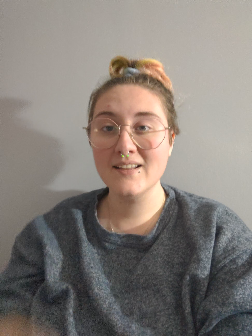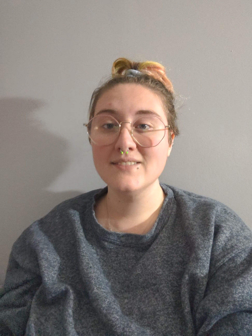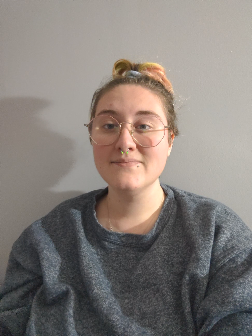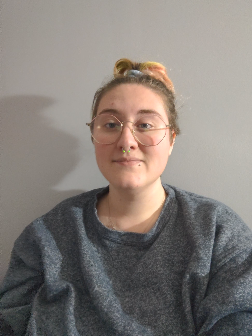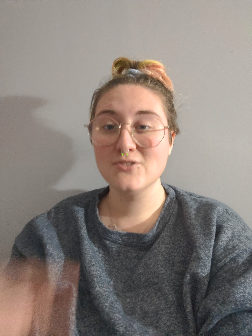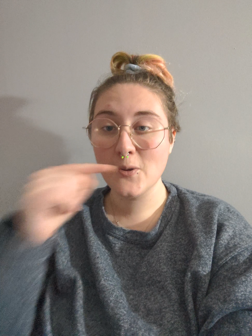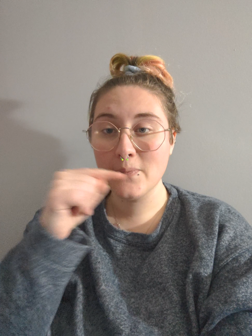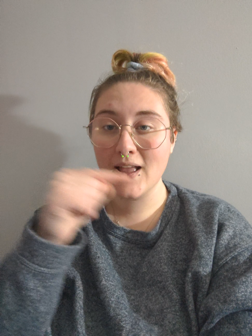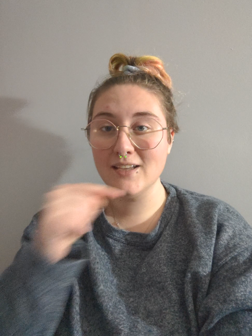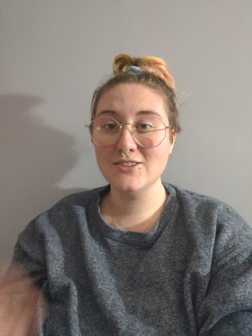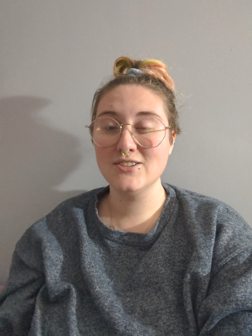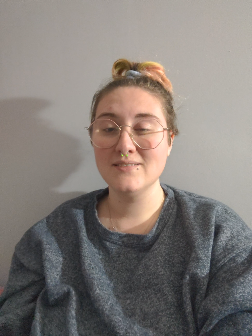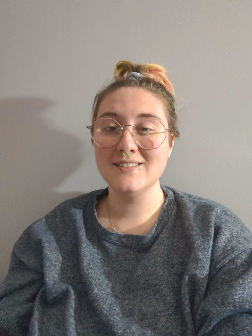toothbrush